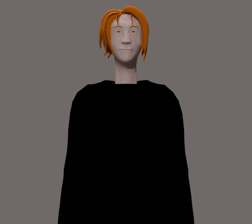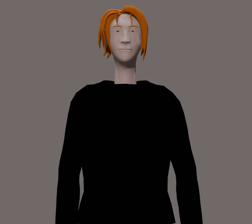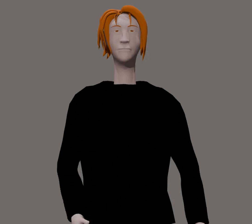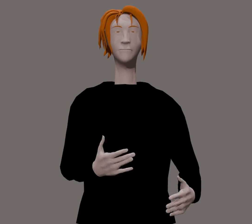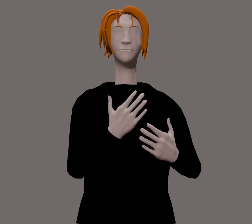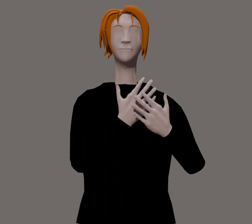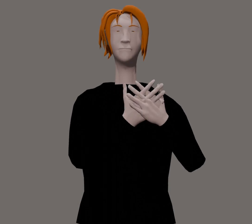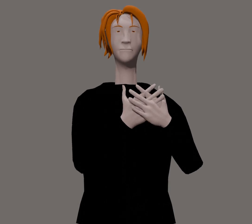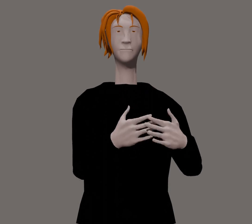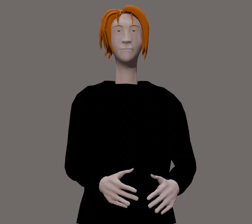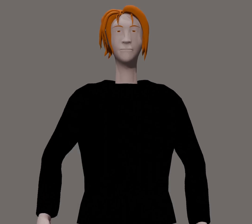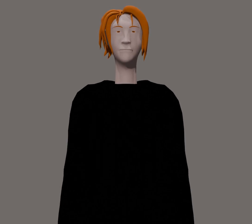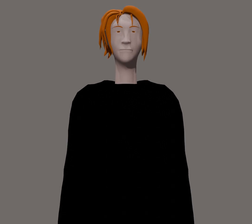Confine Prison